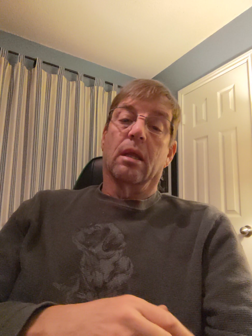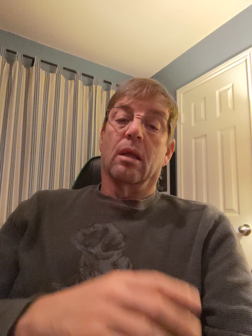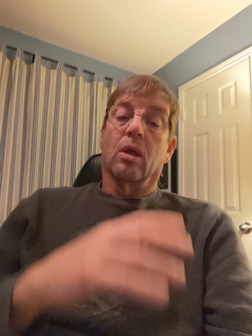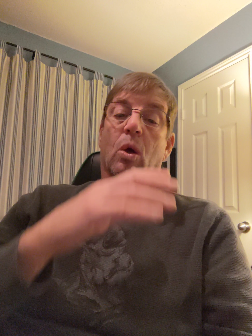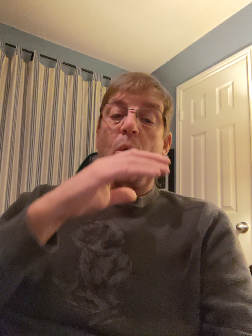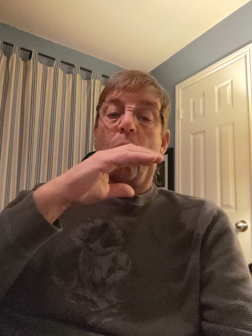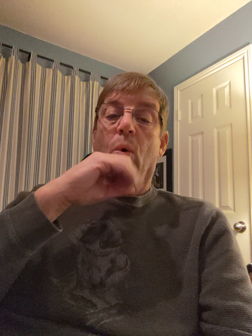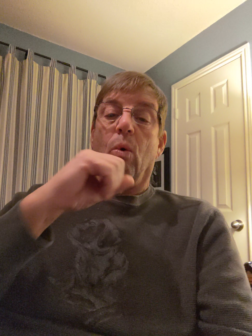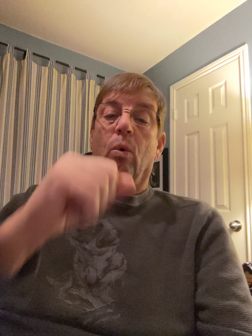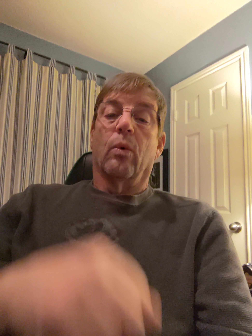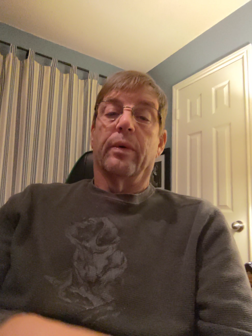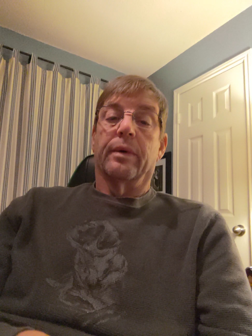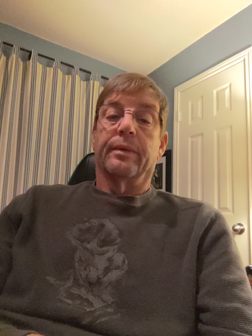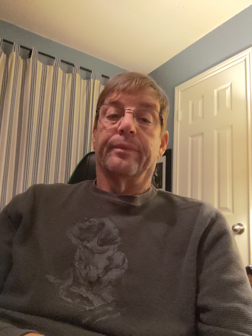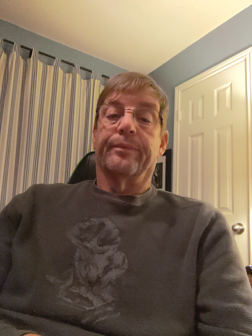old